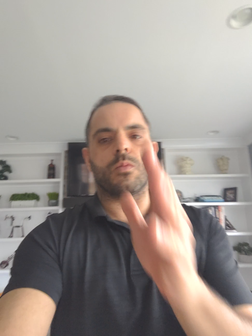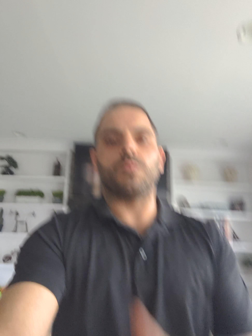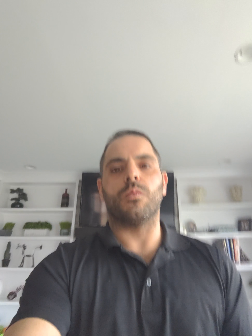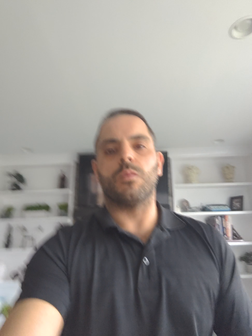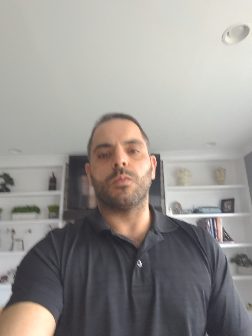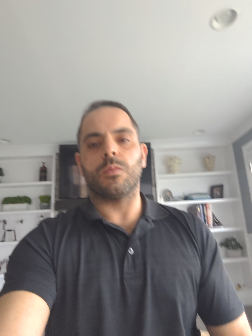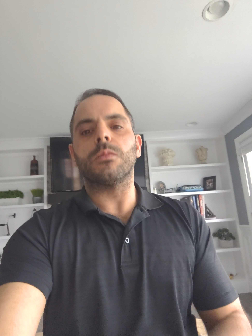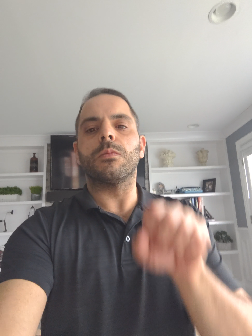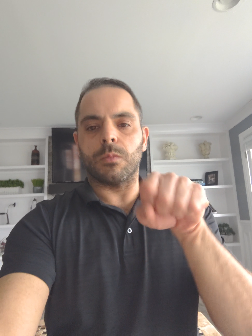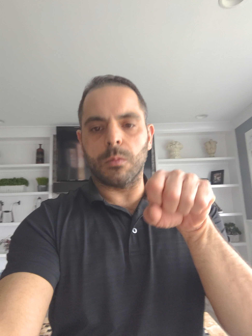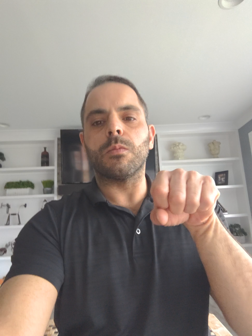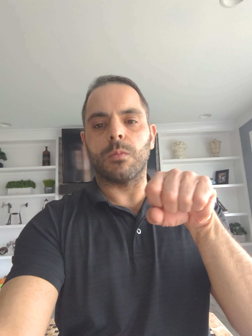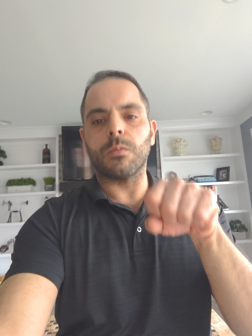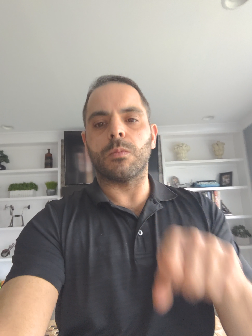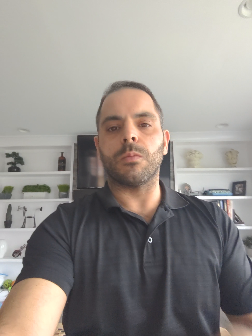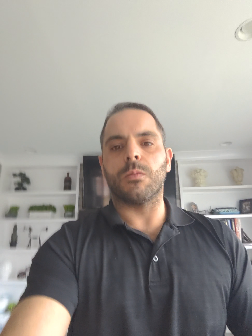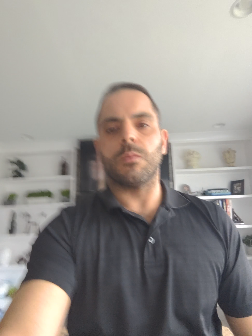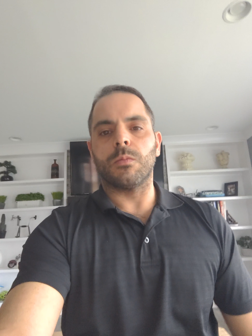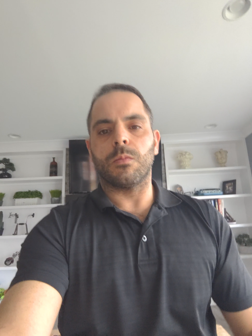yes